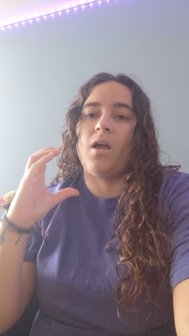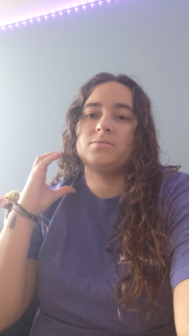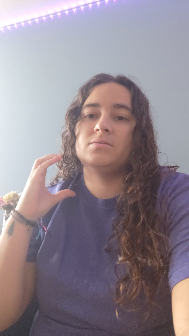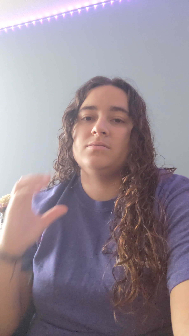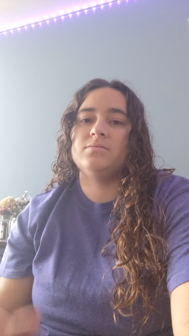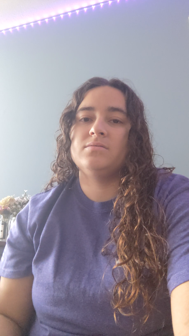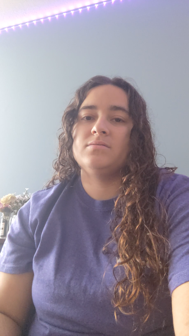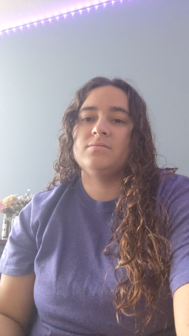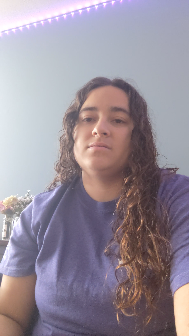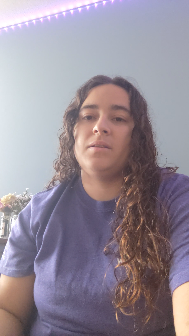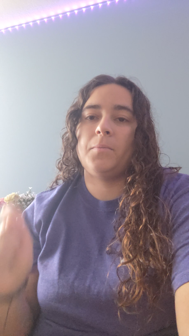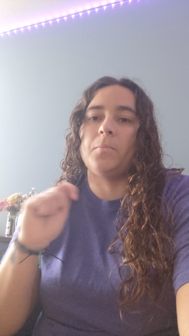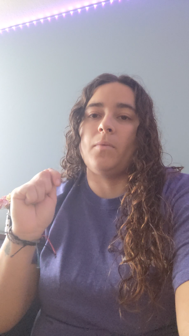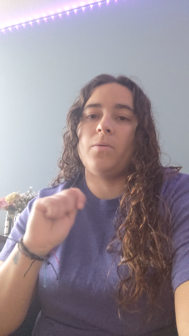bathroom